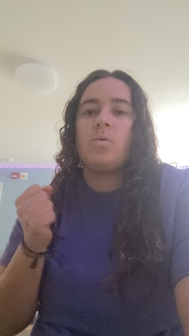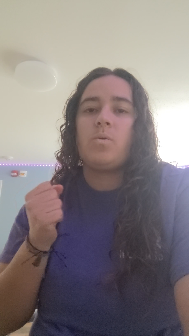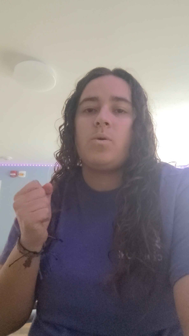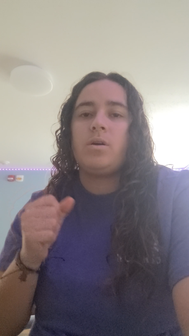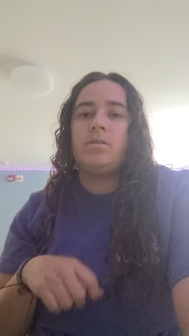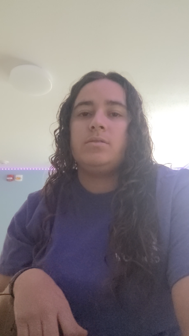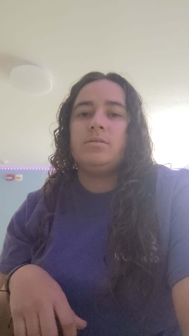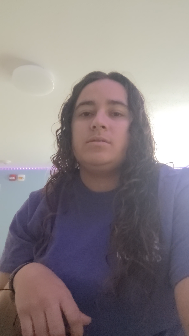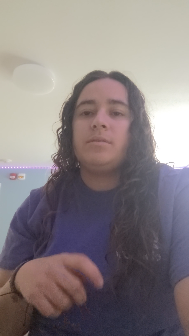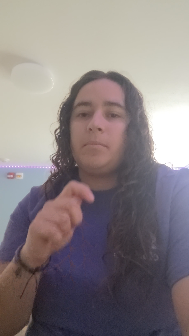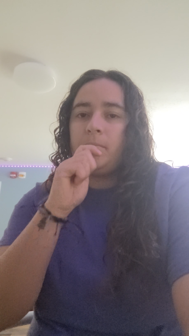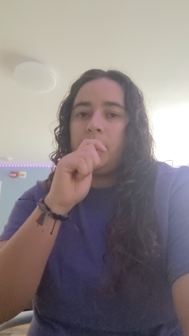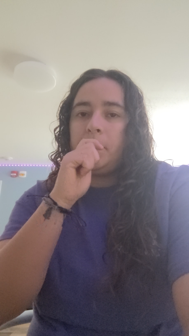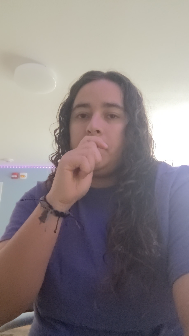popsicle